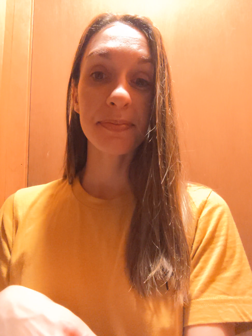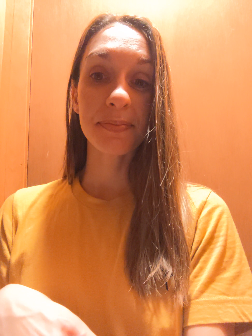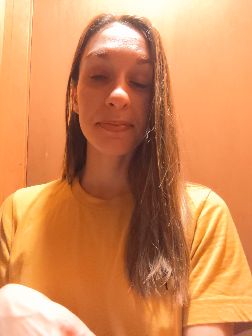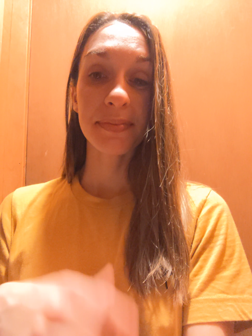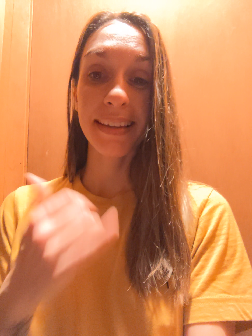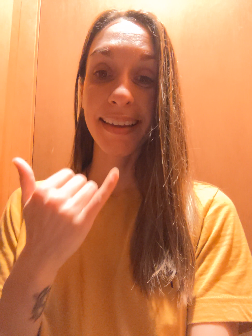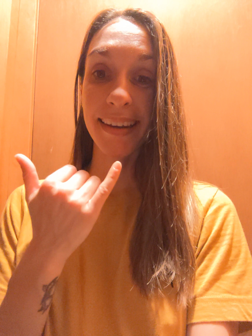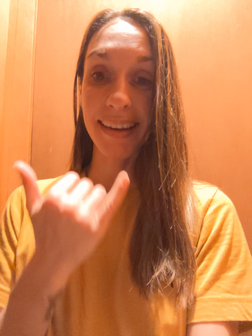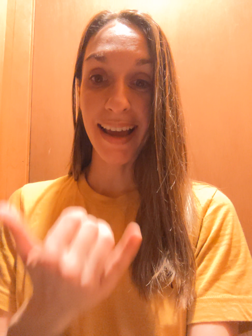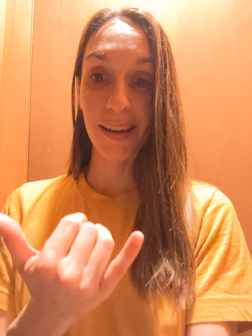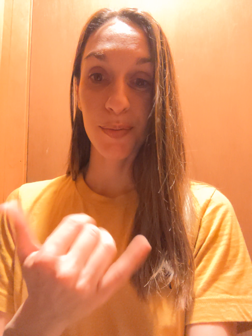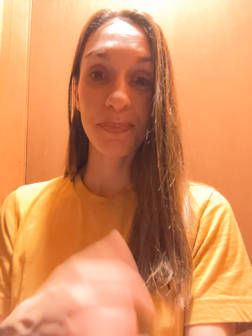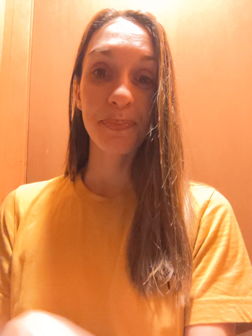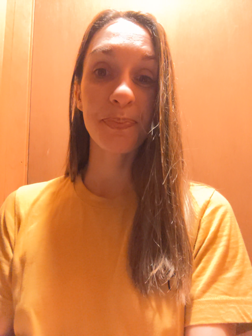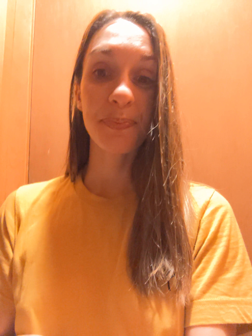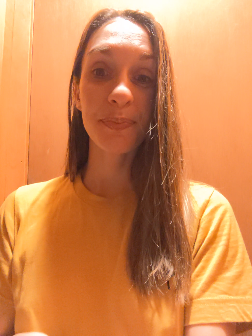now